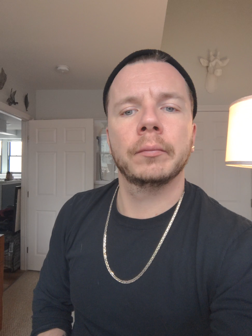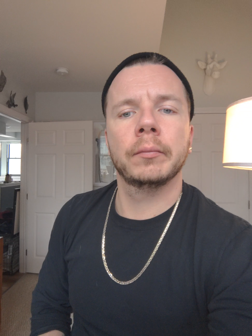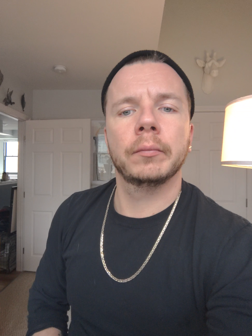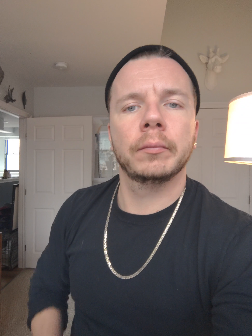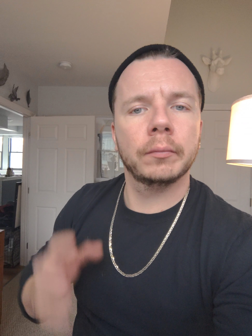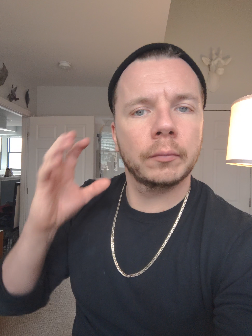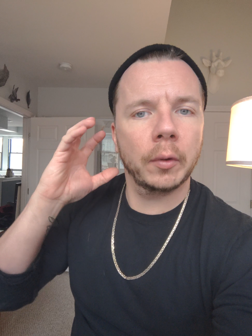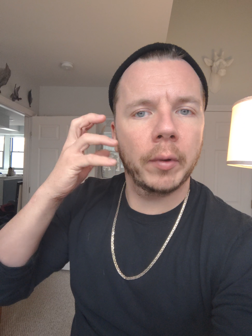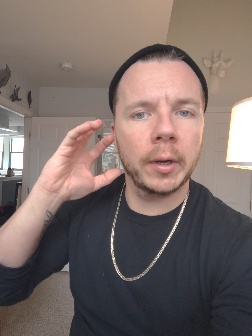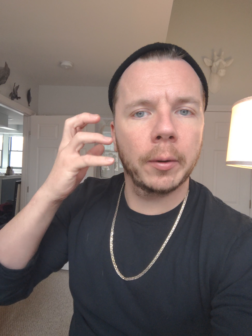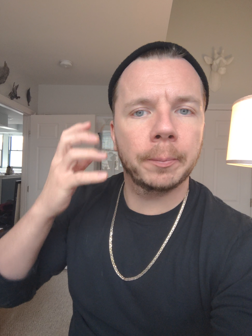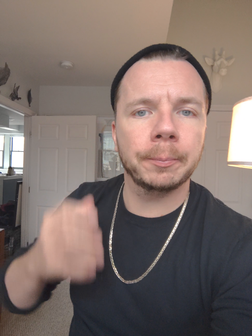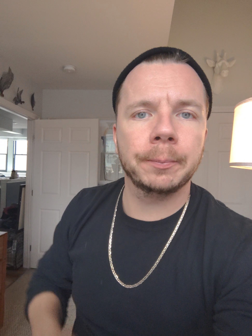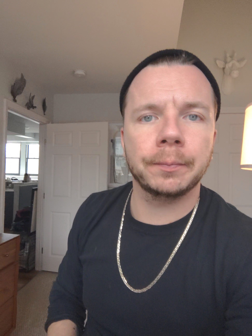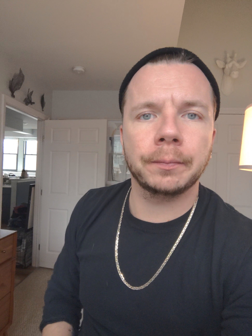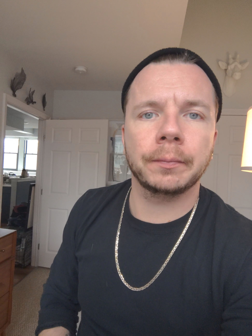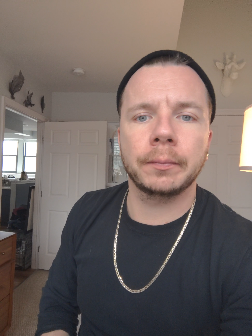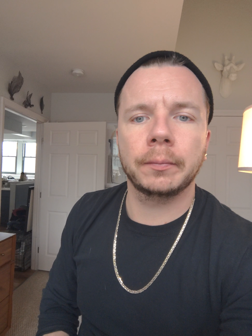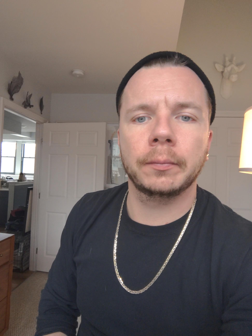radio